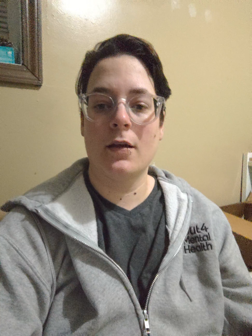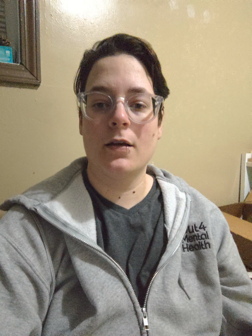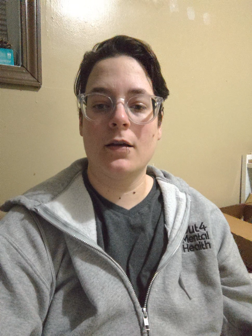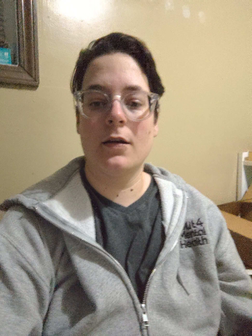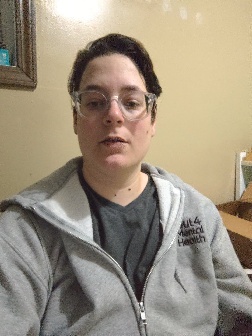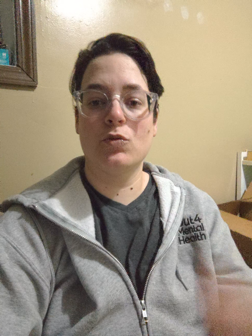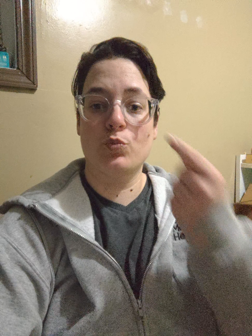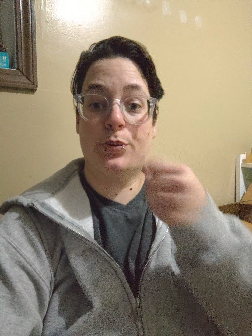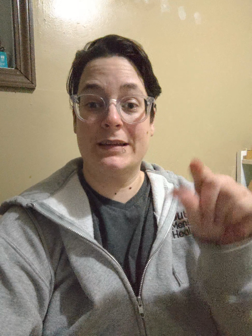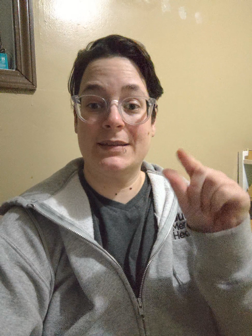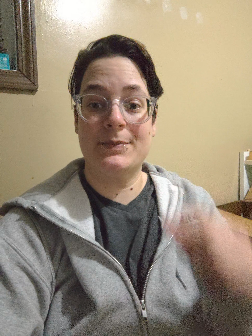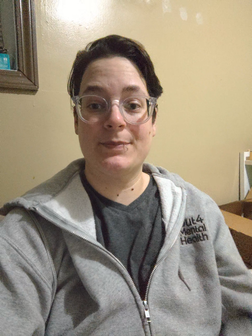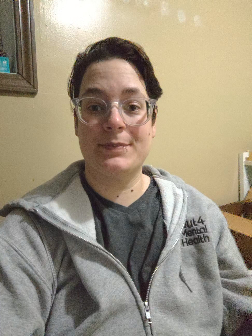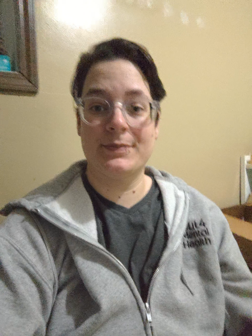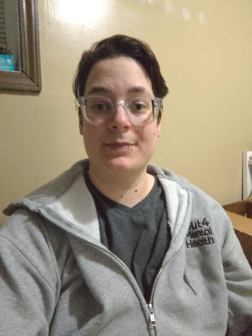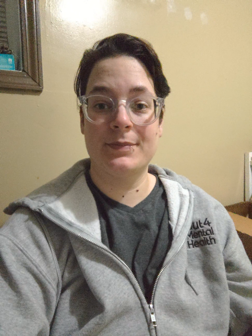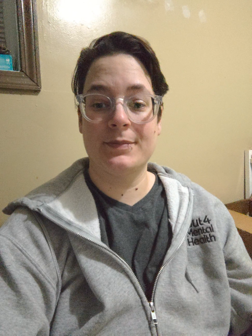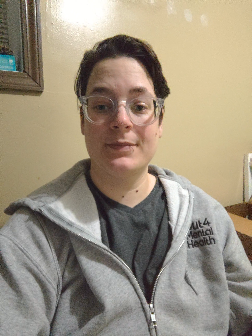green